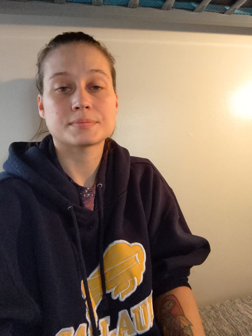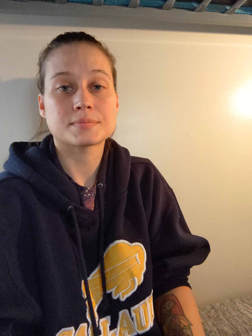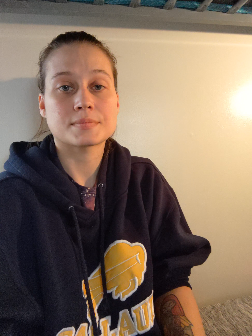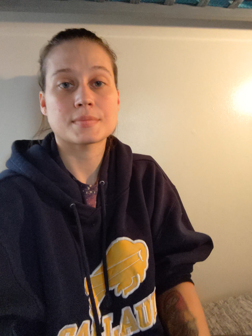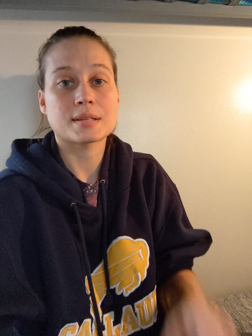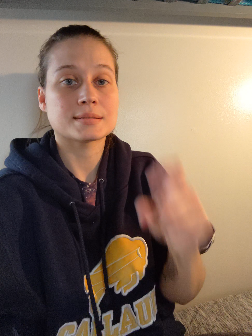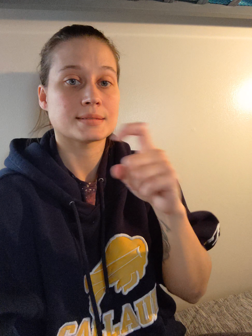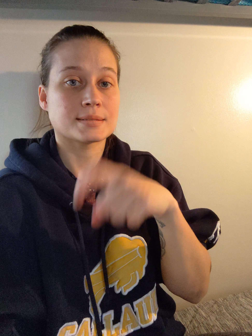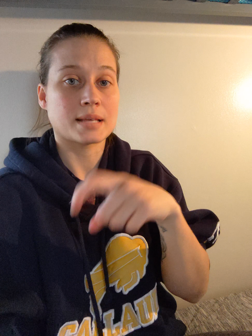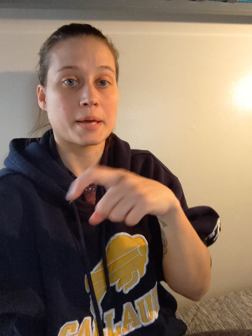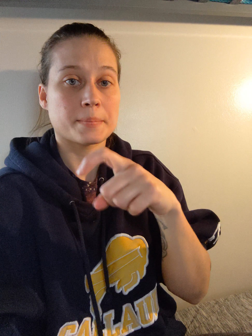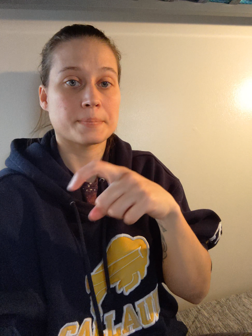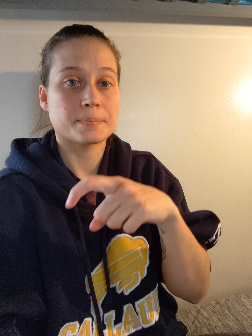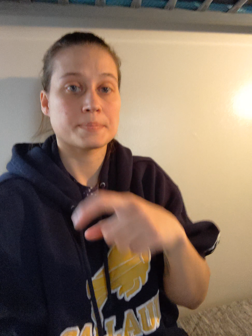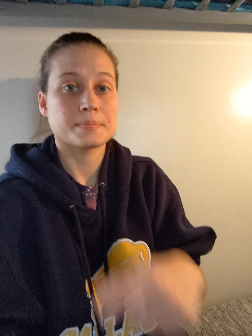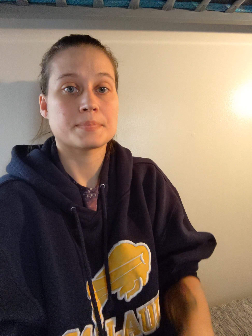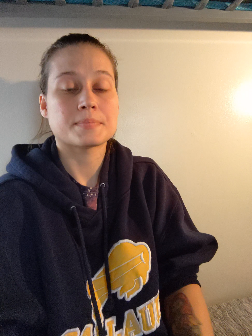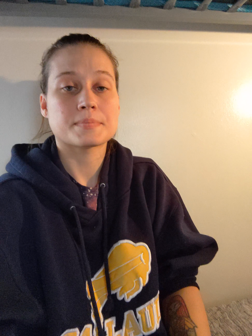time